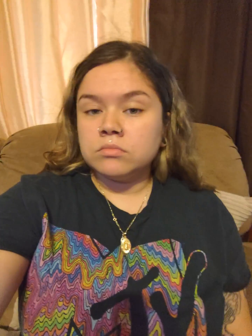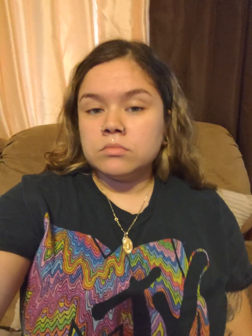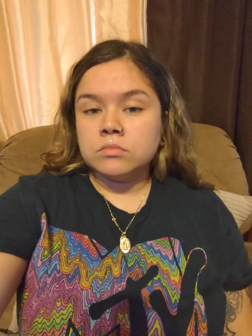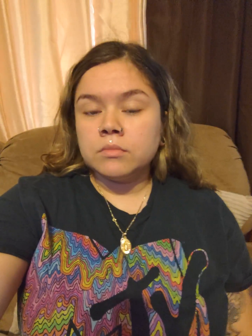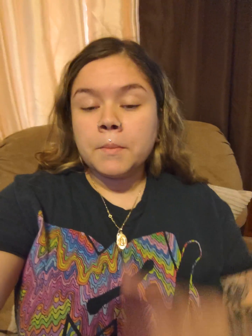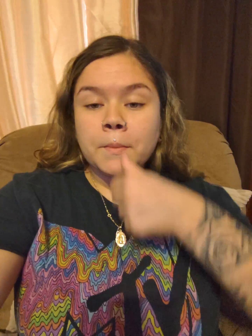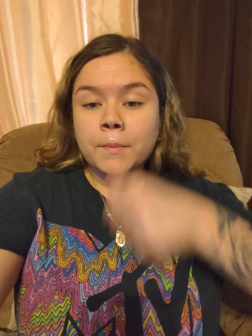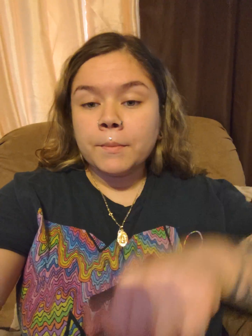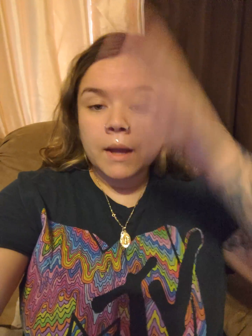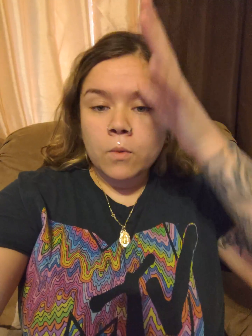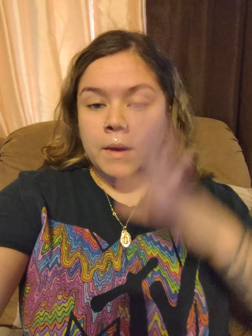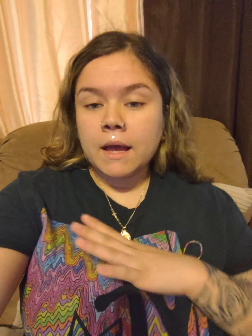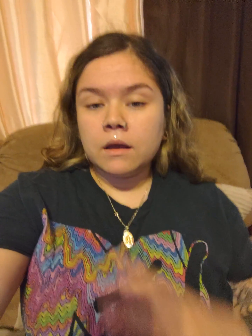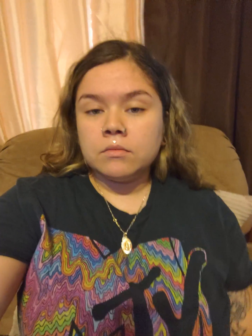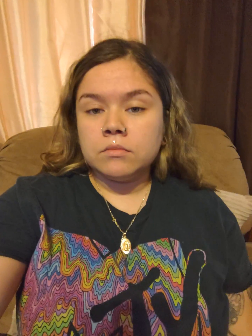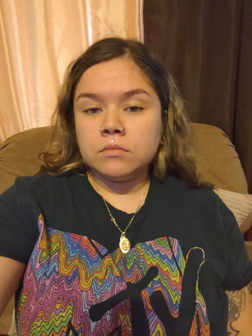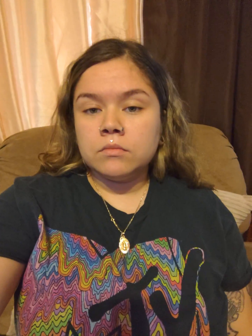mailman